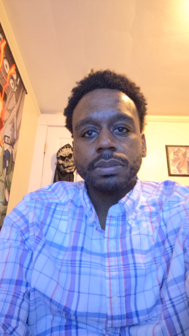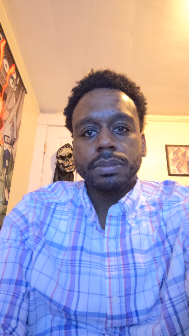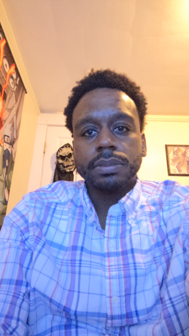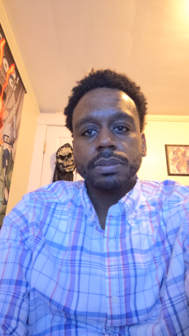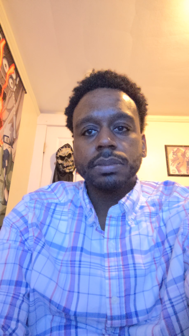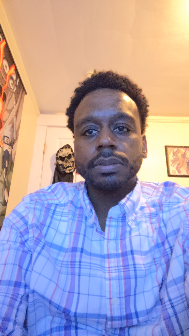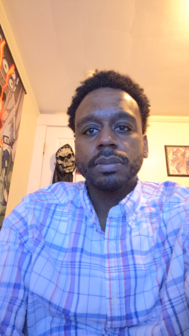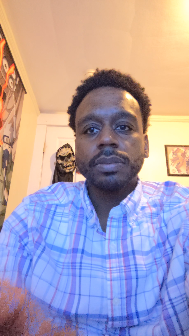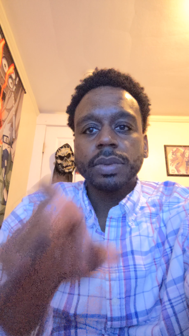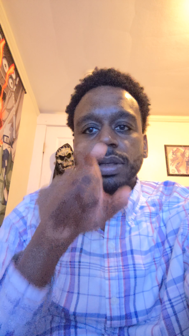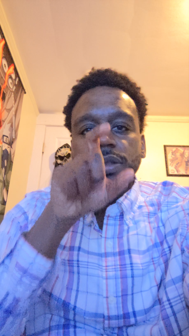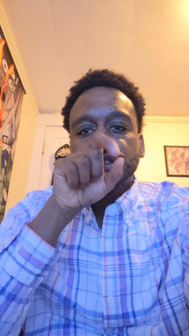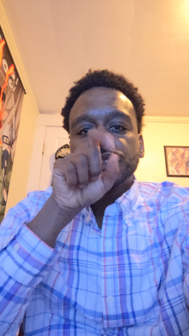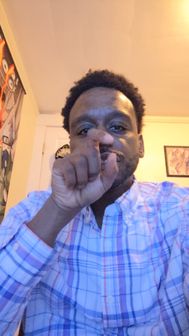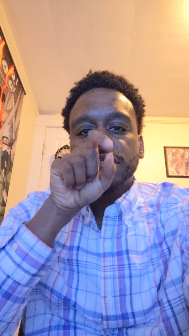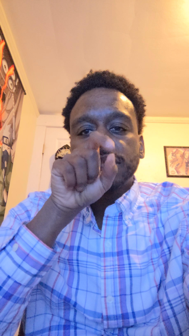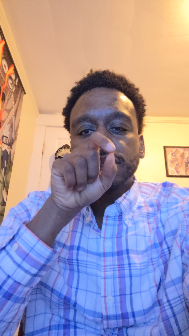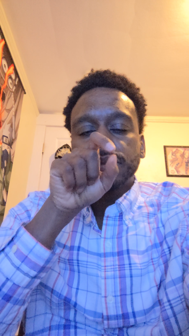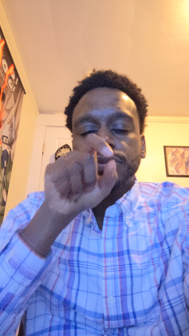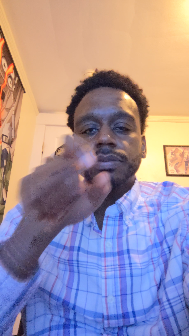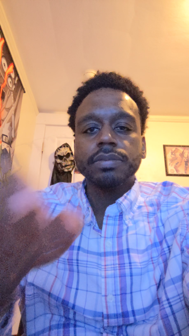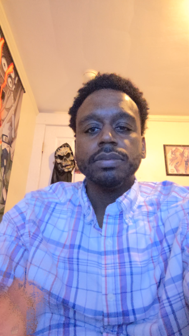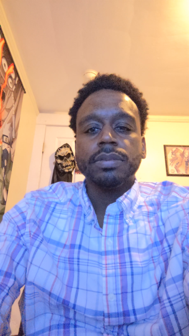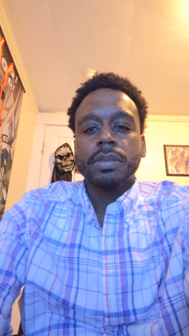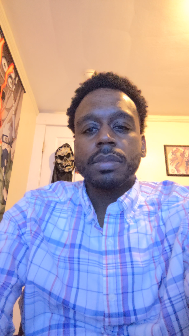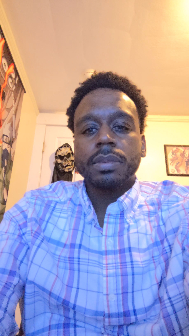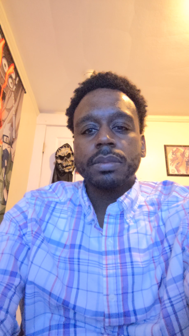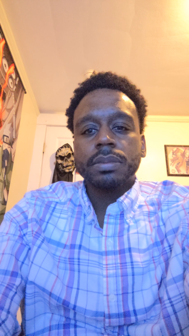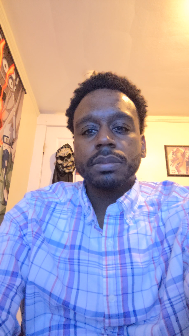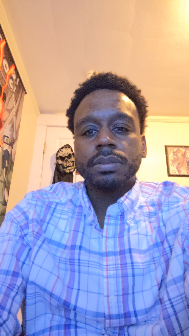chicken